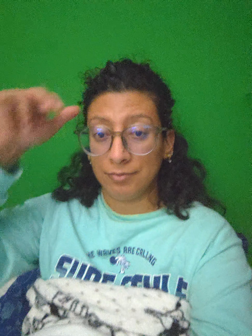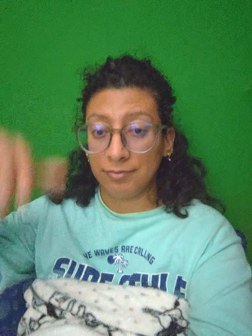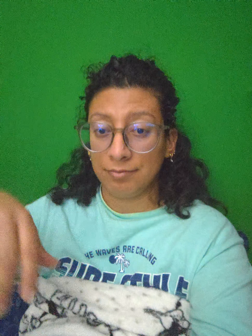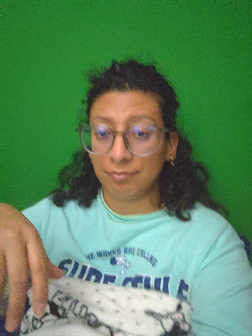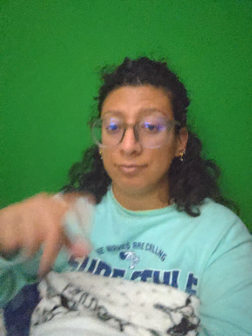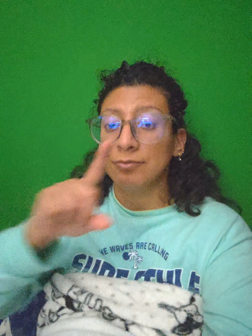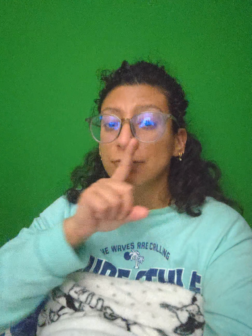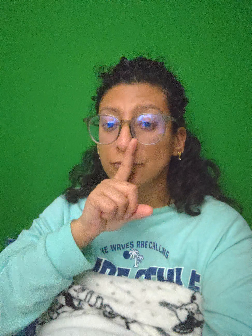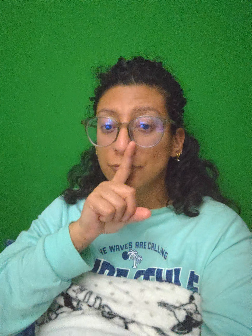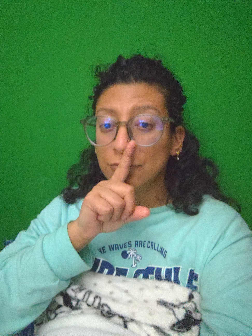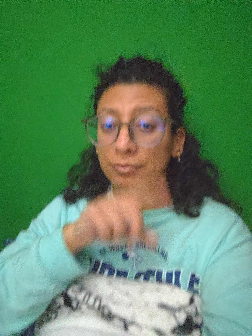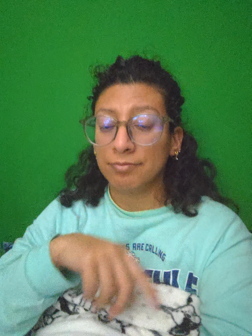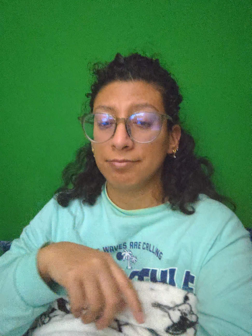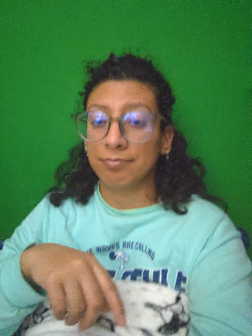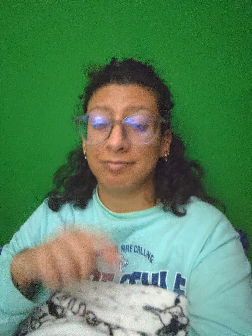shhh